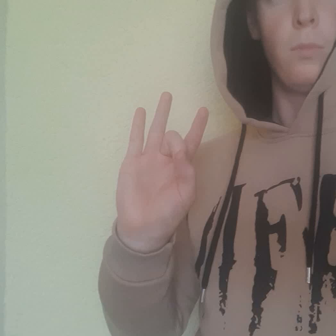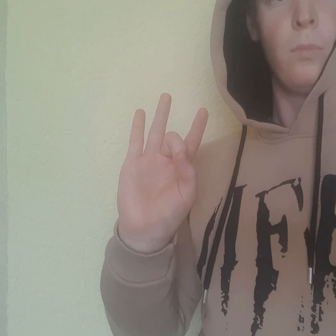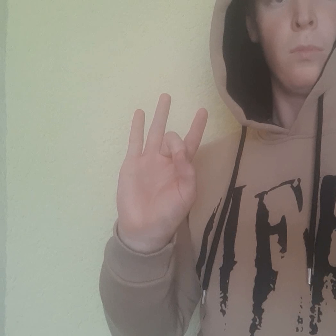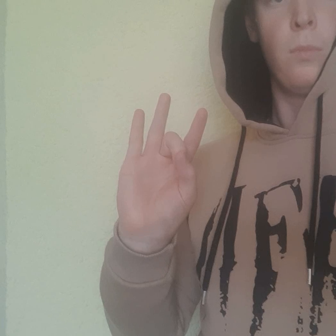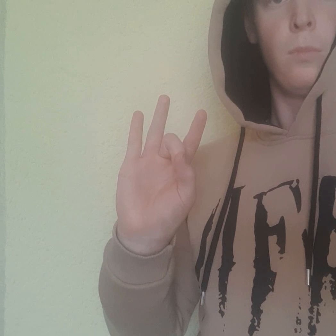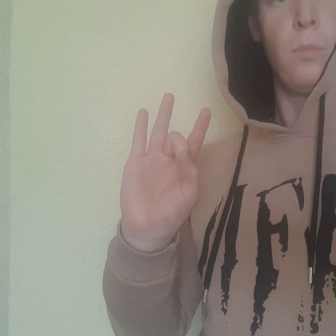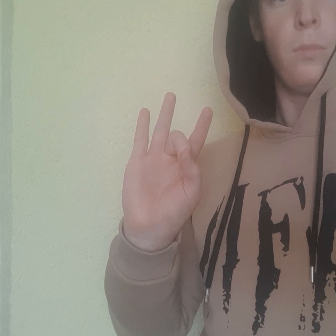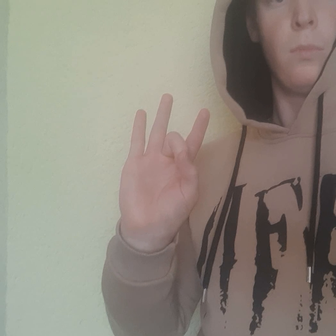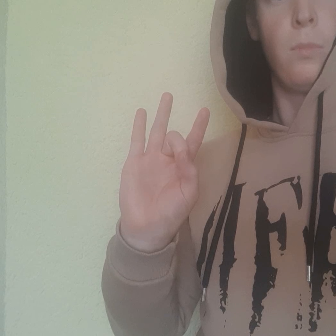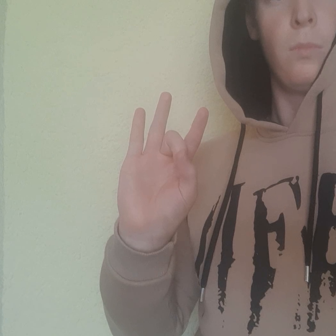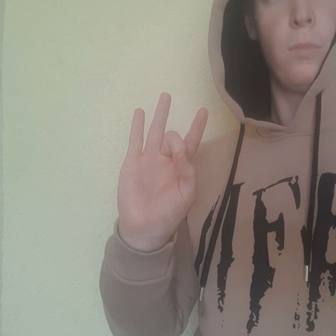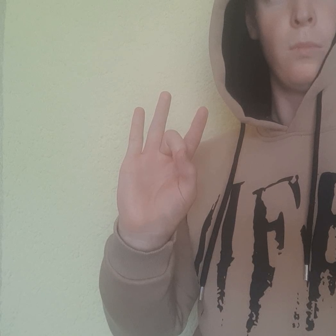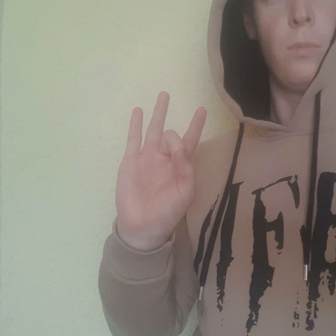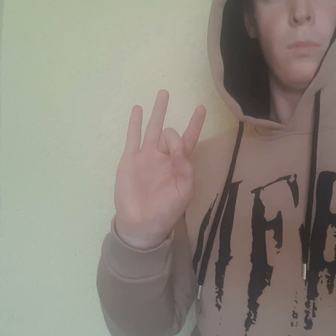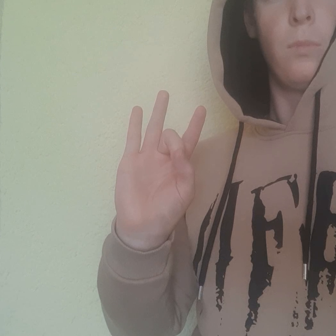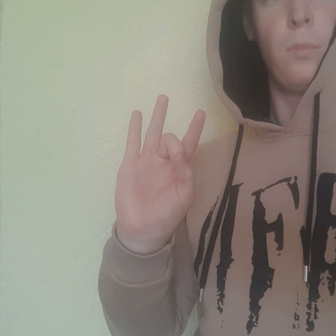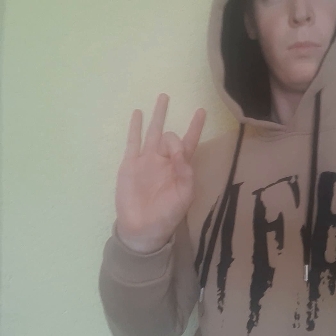Р